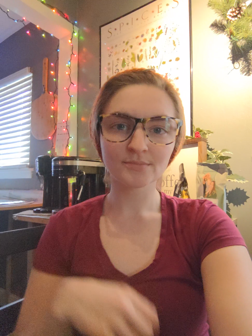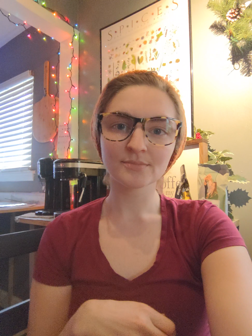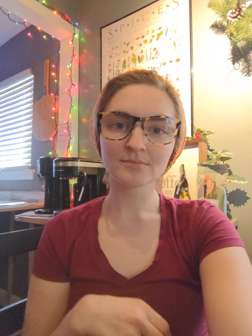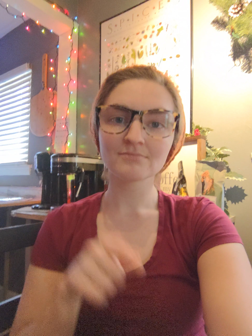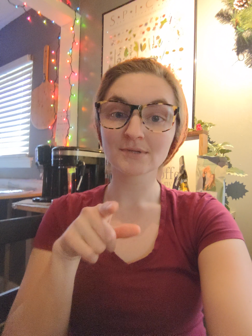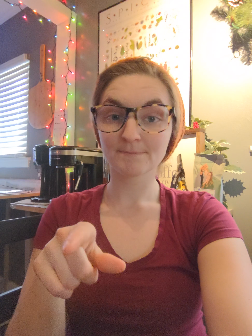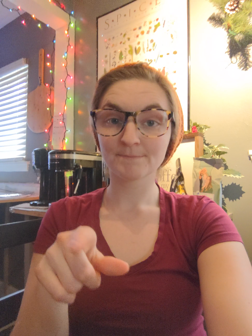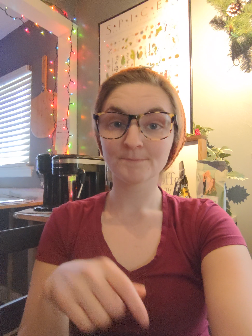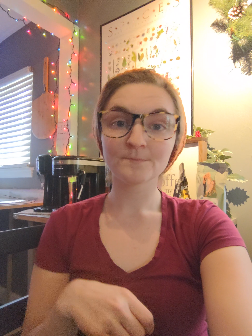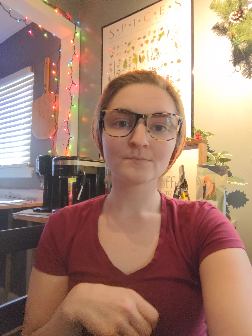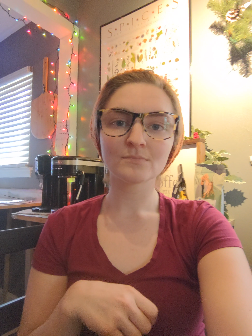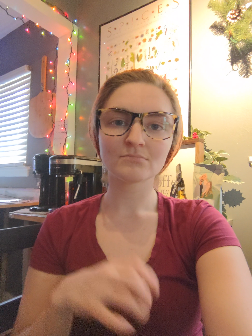there